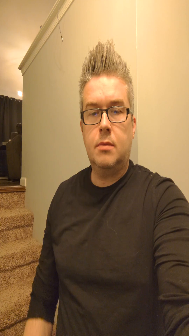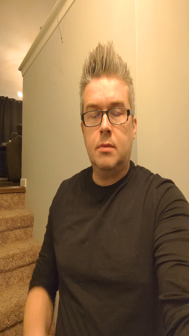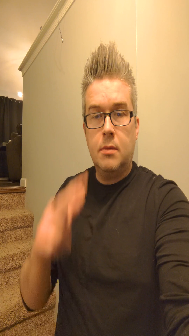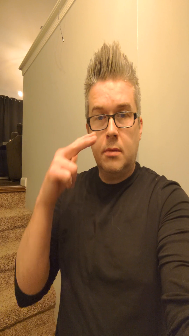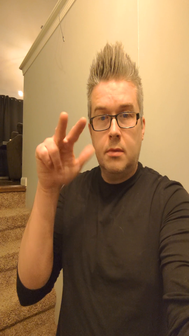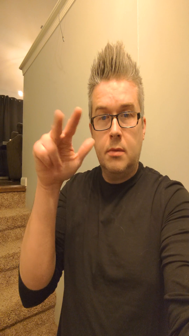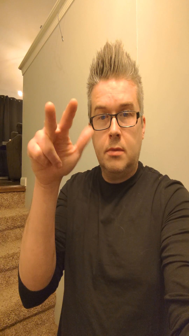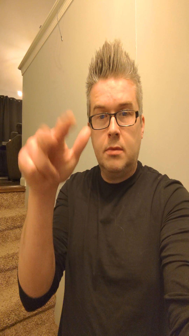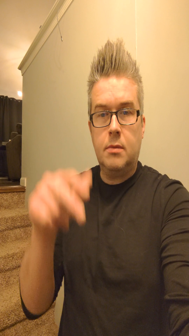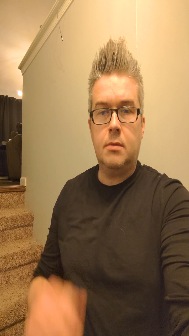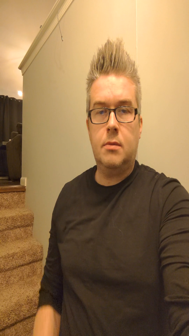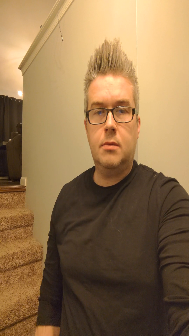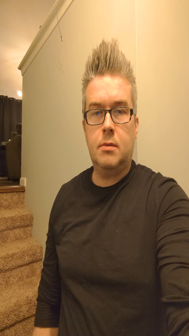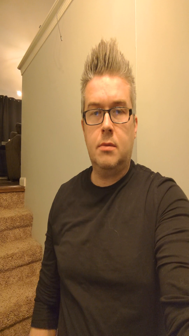helicopter